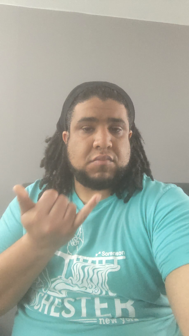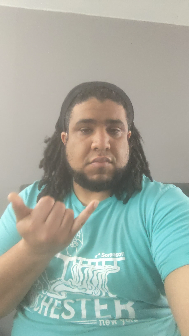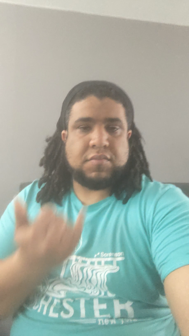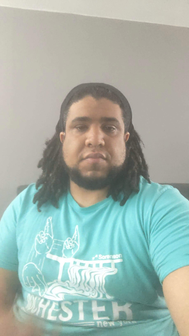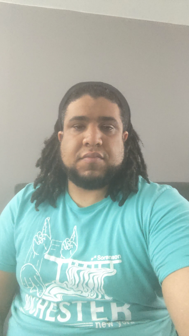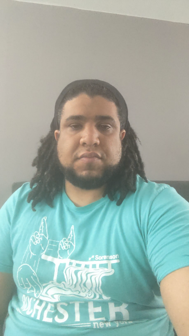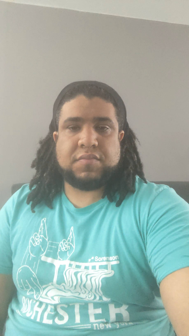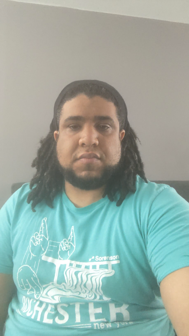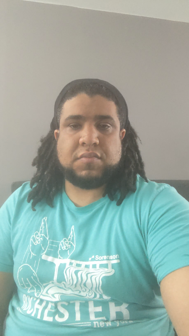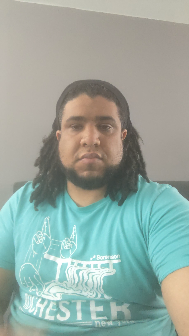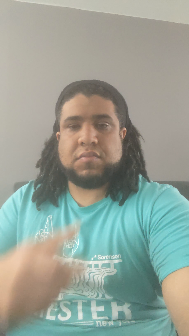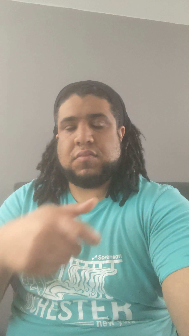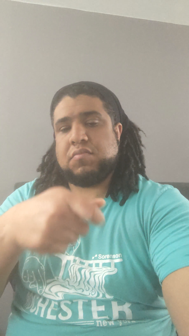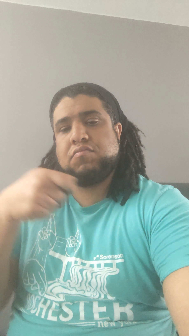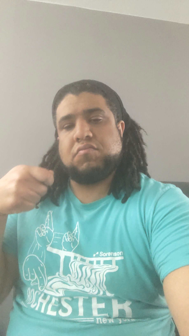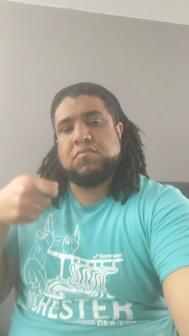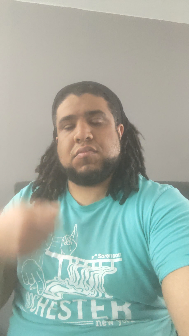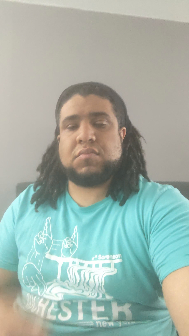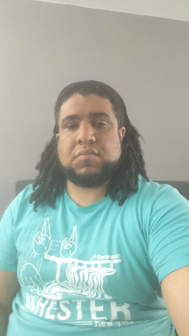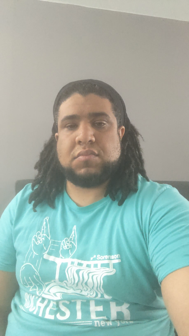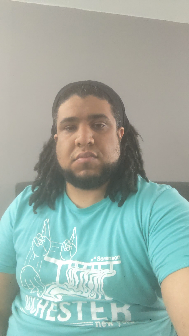pull